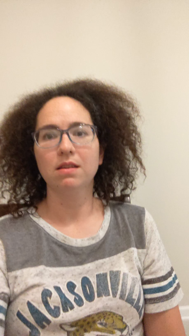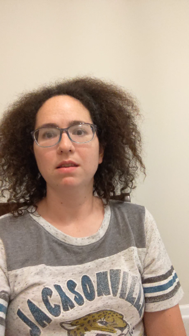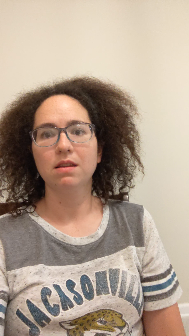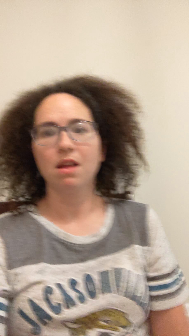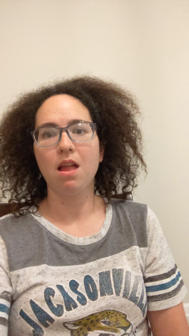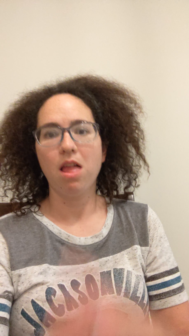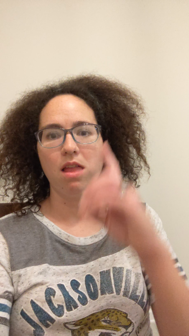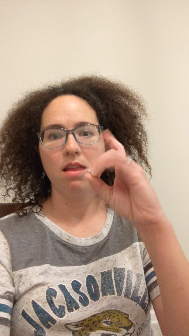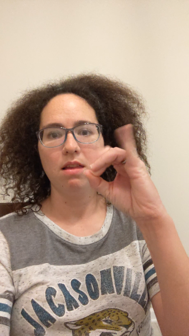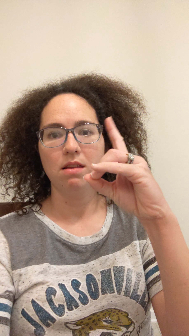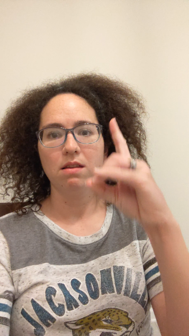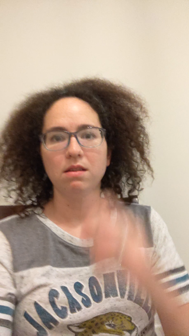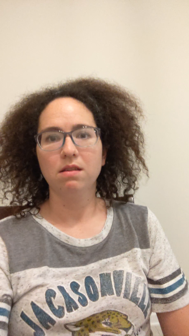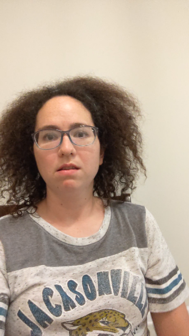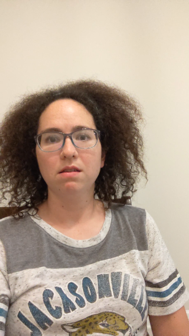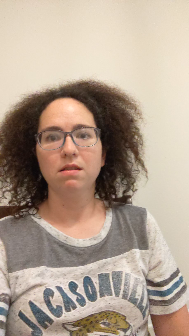did